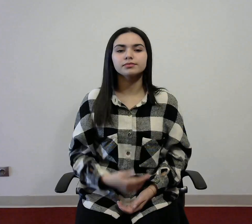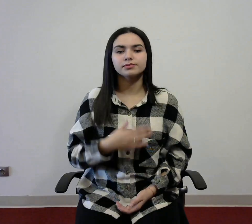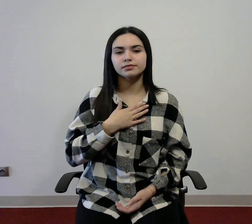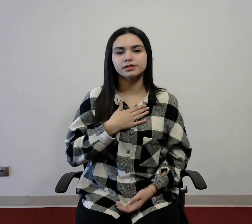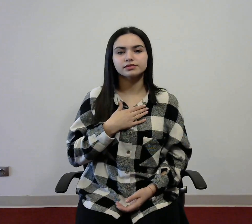mənə